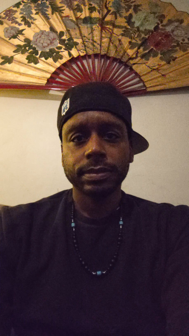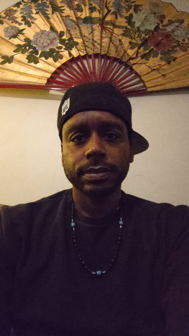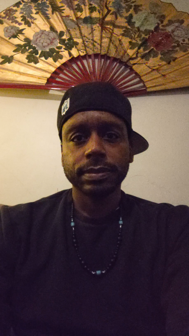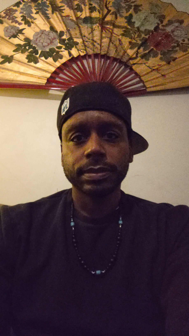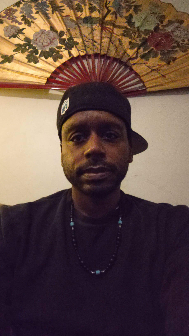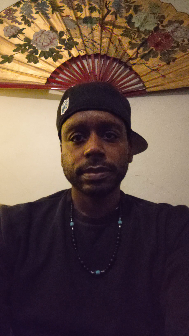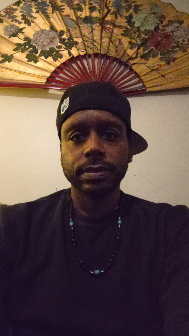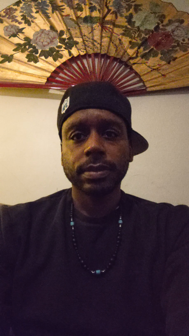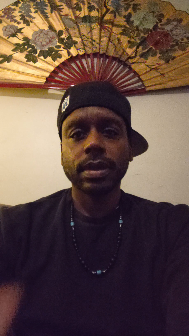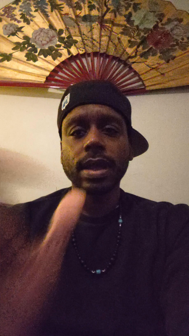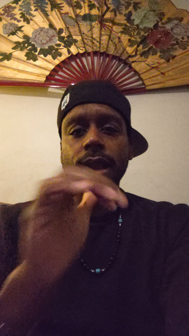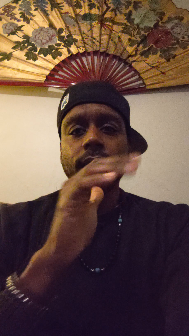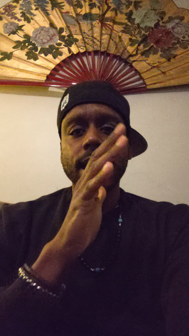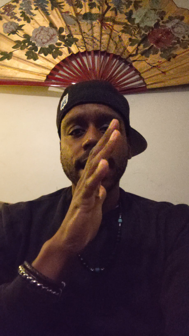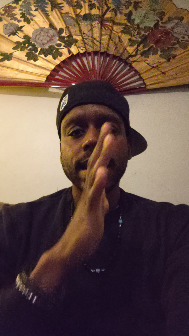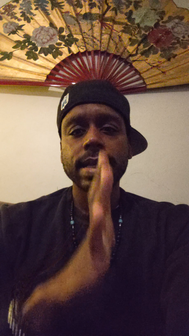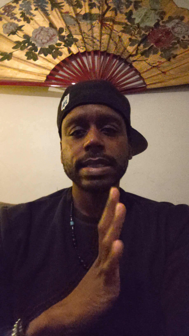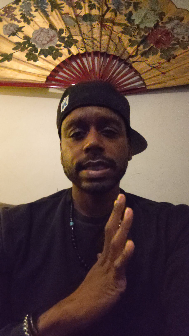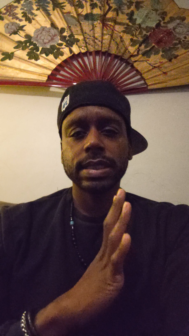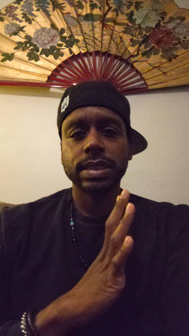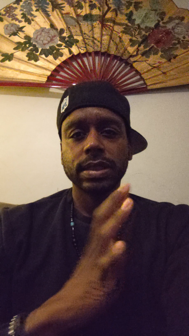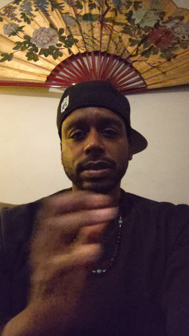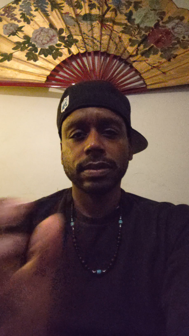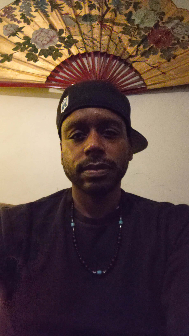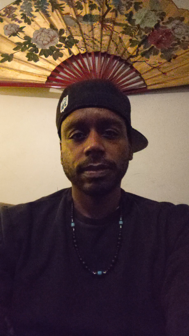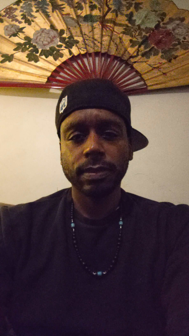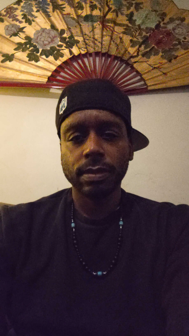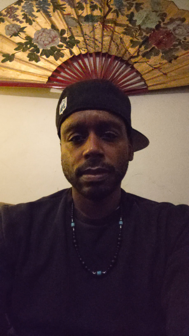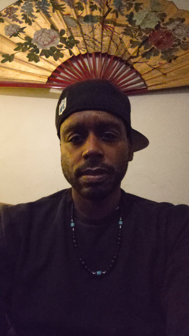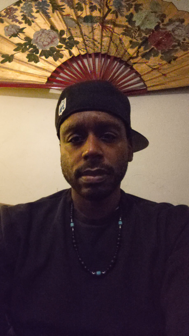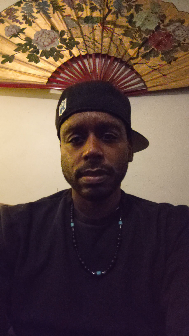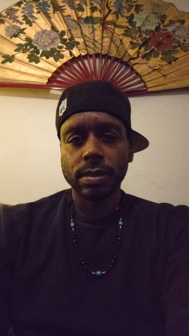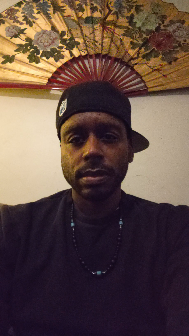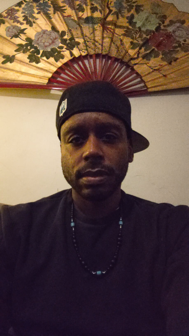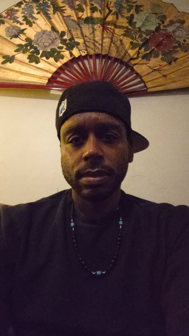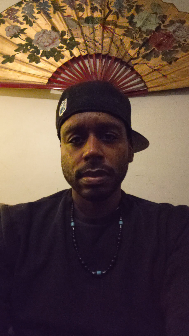lady